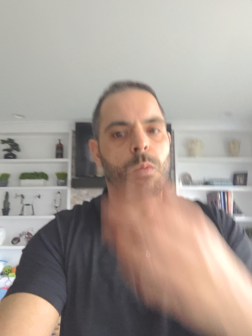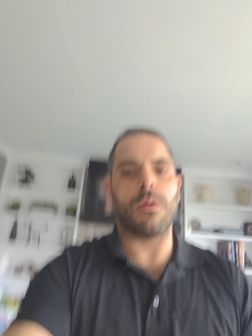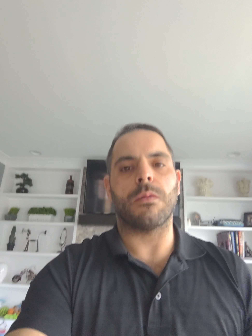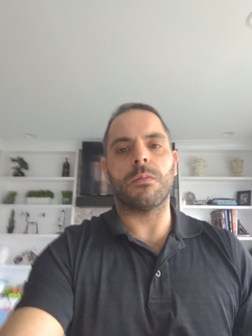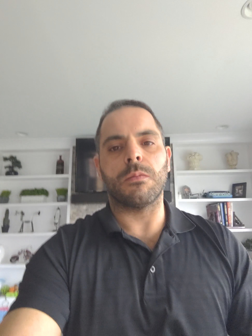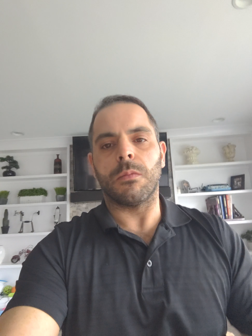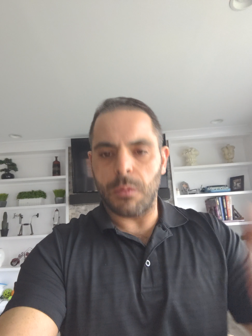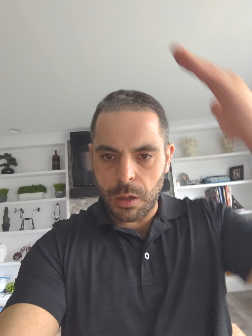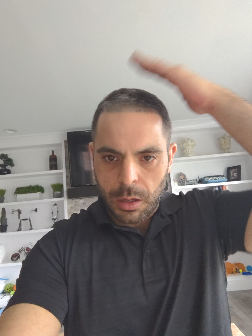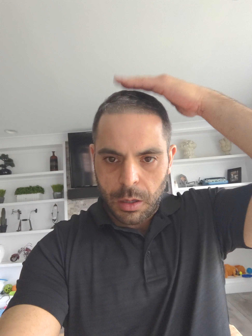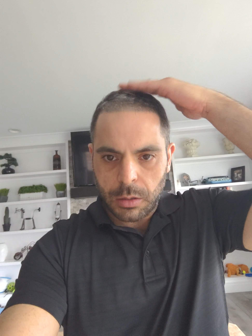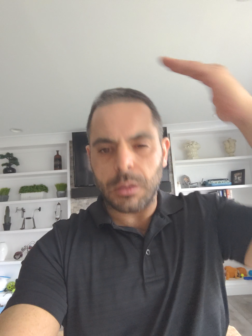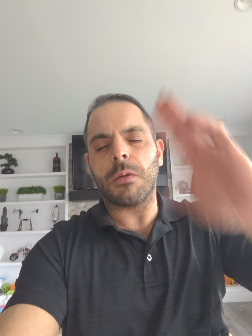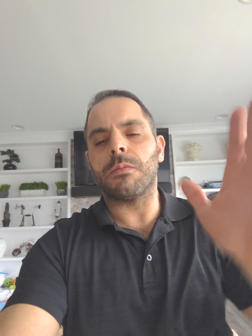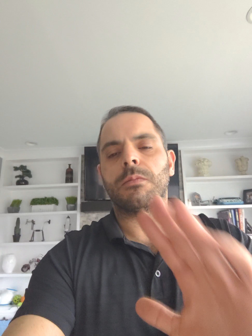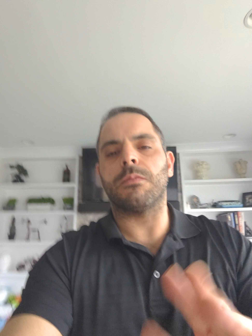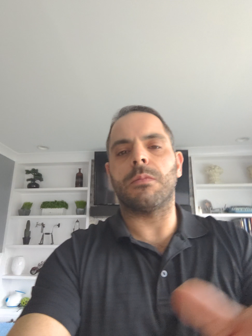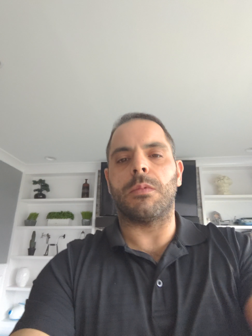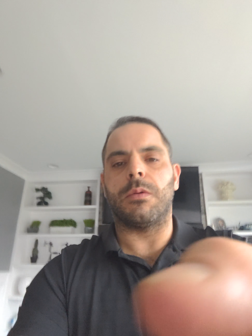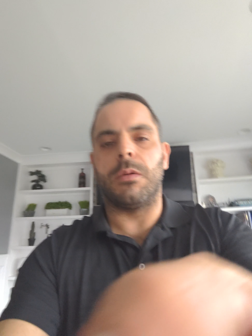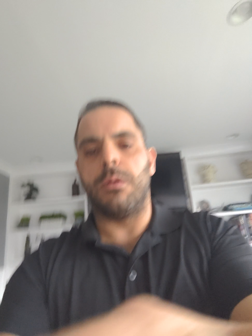head